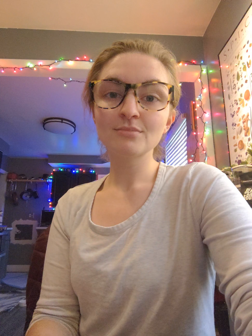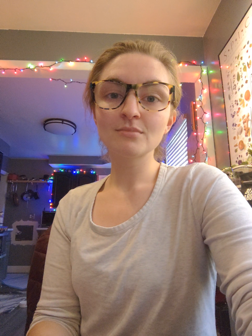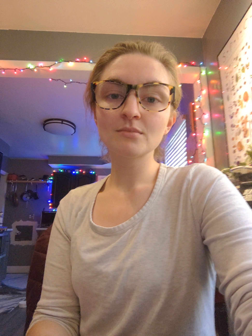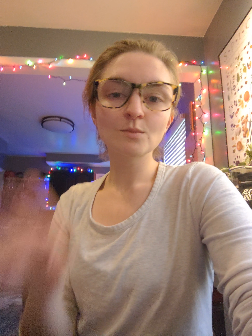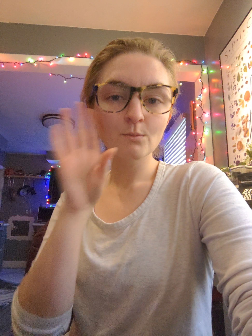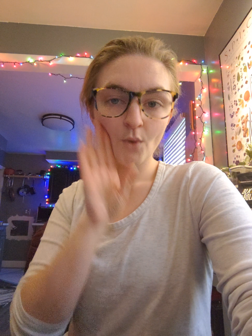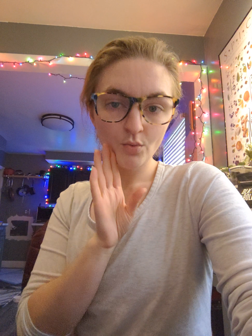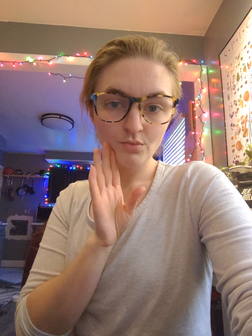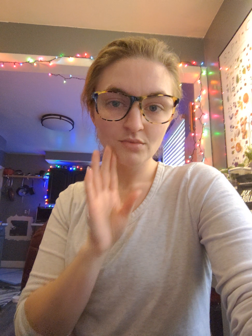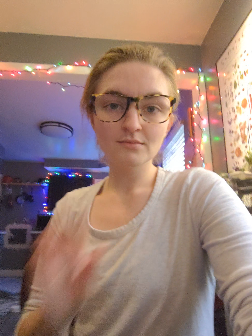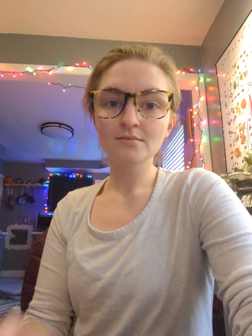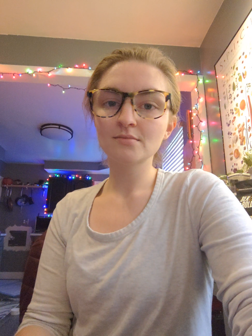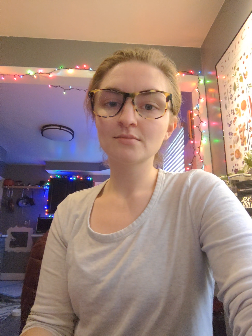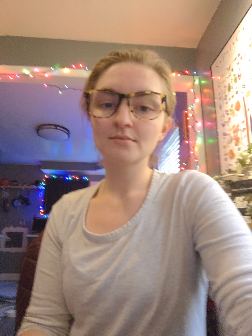brown